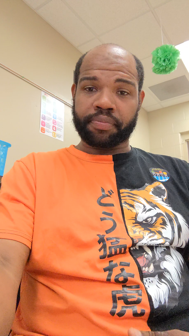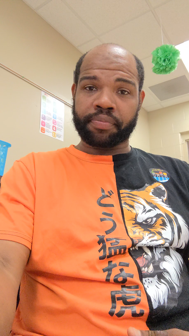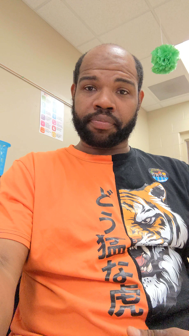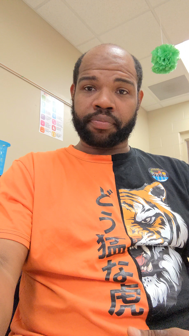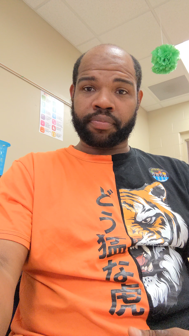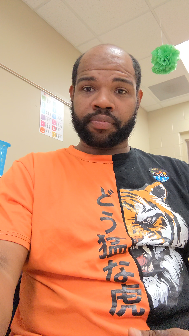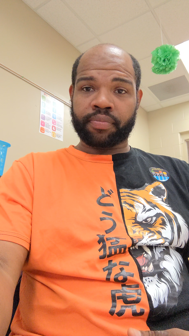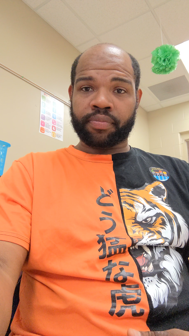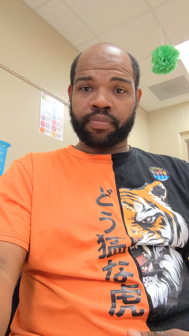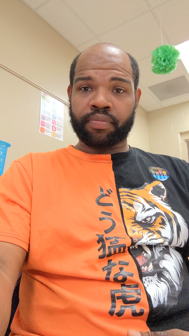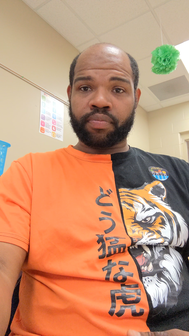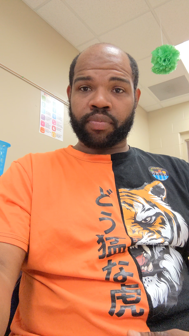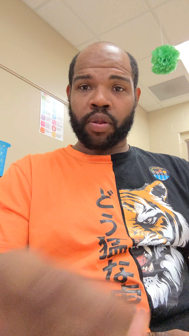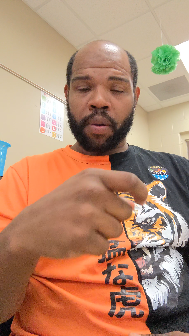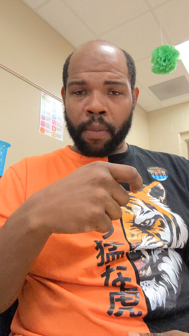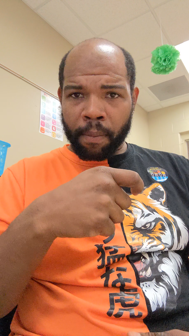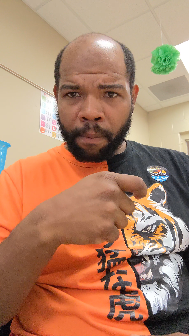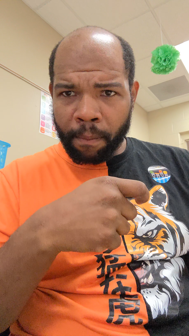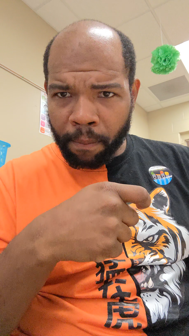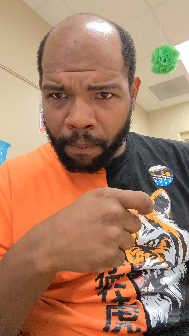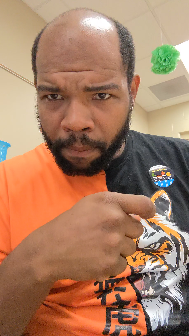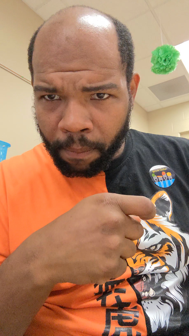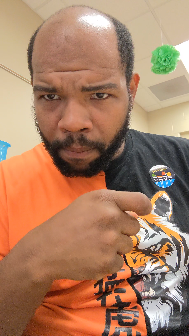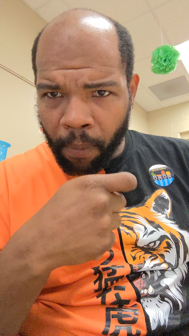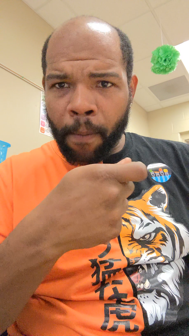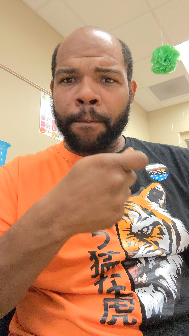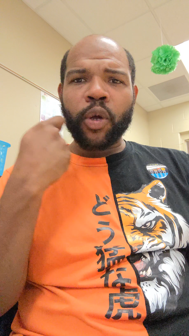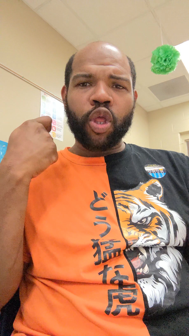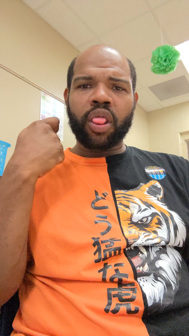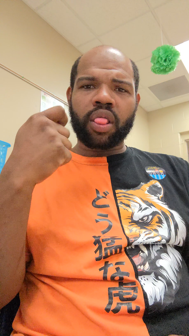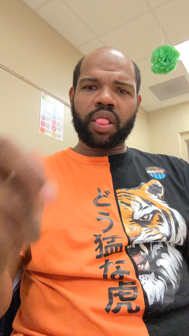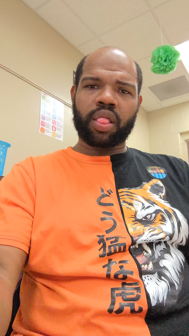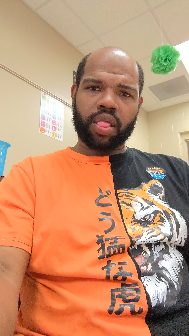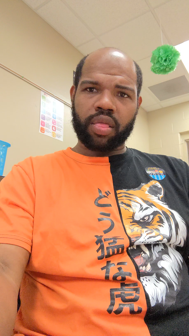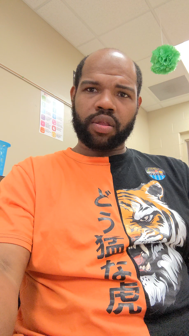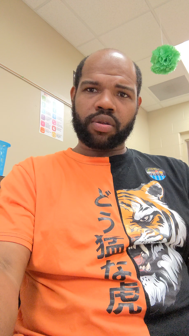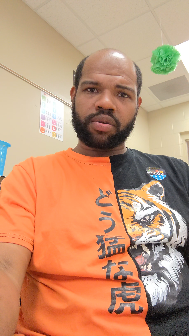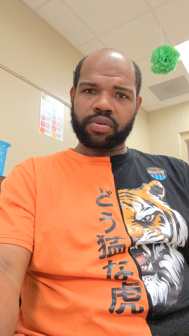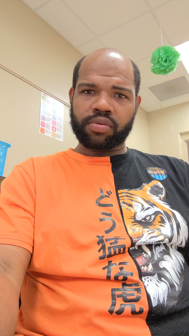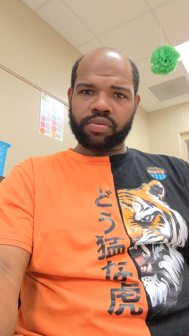pull